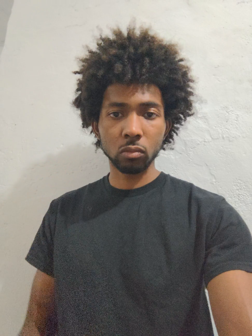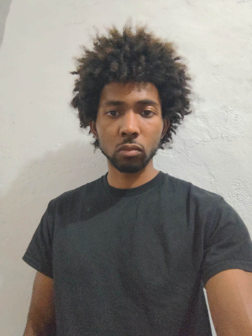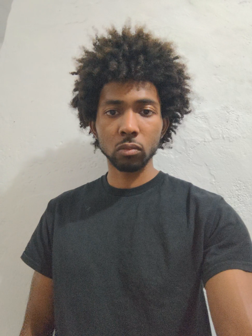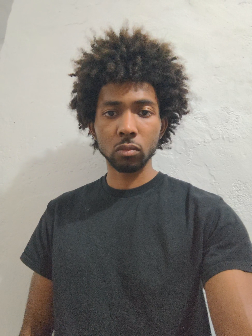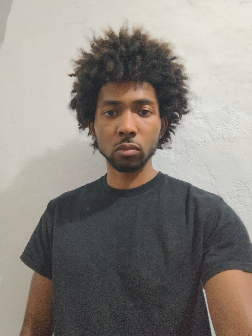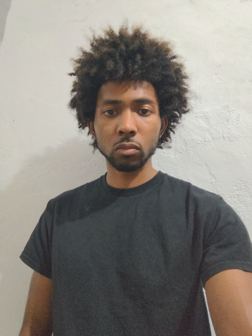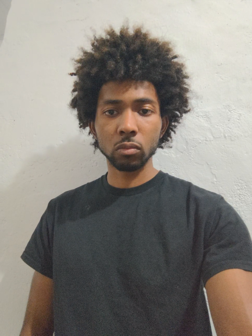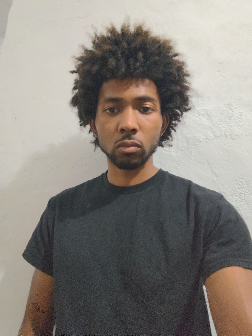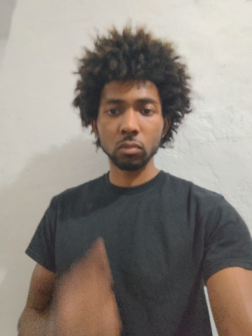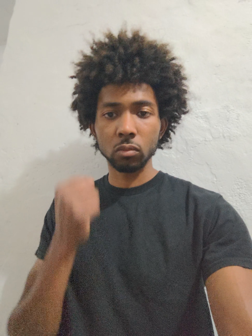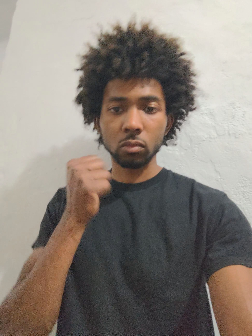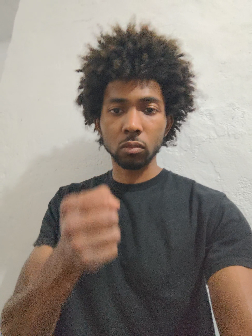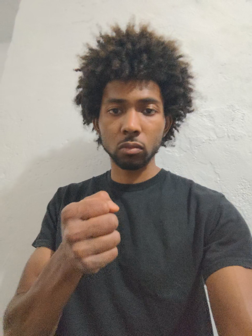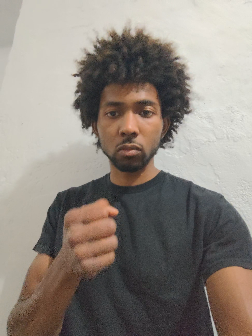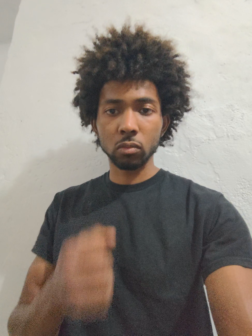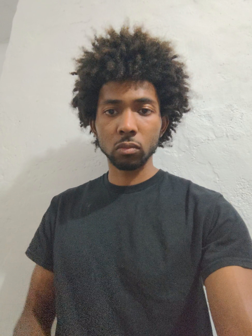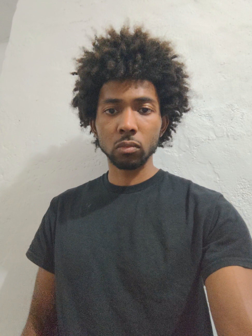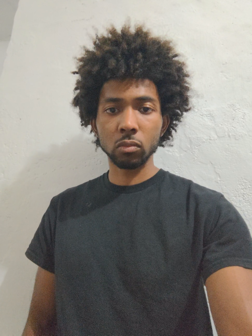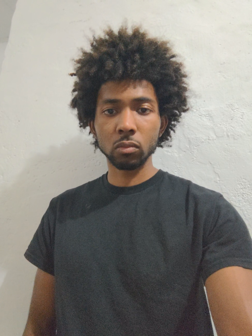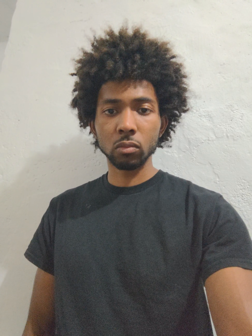hit